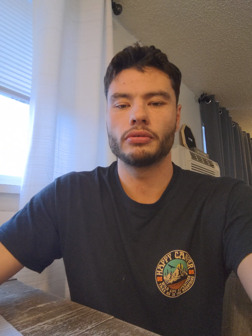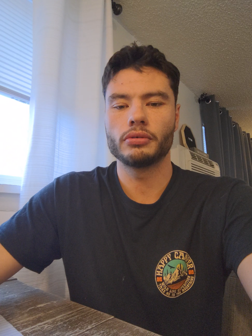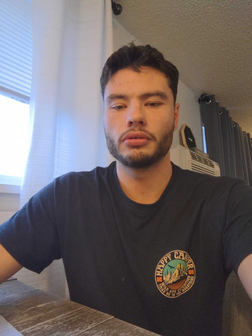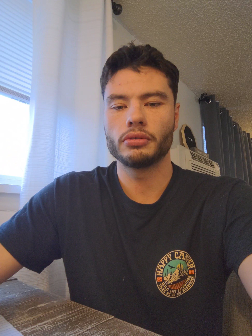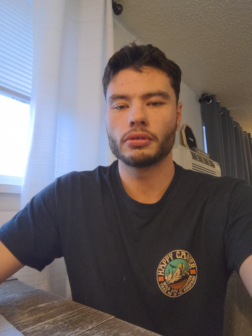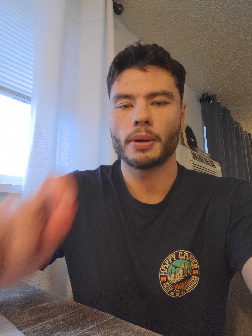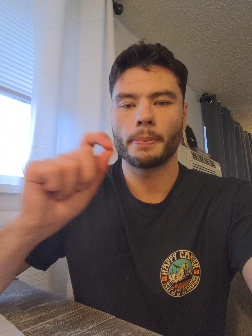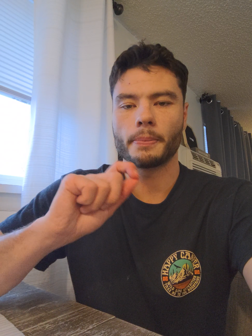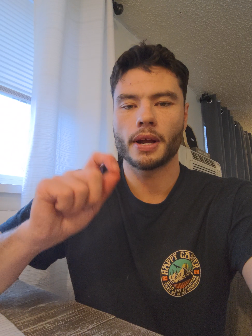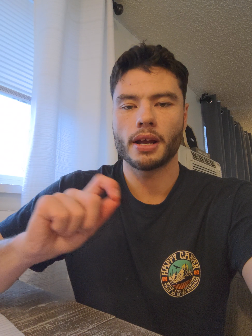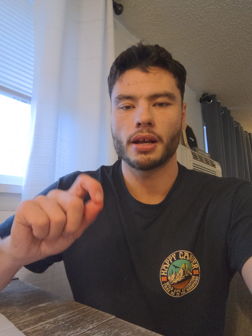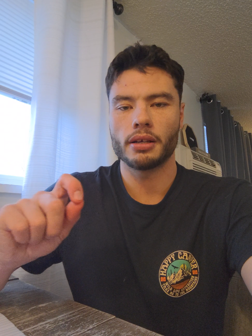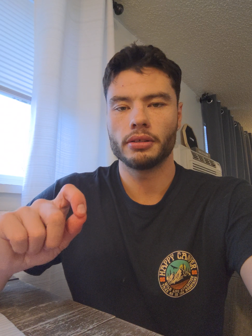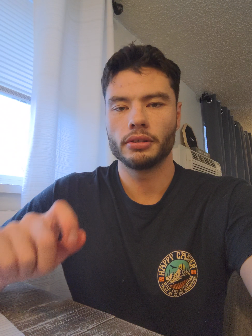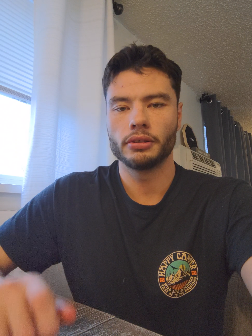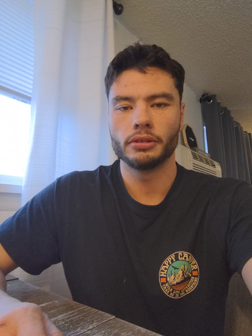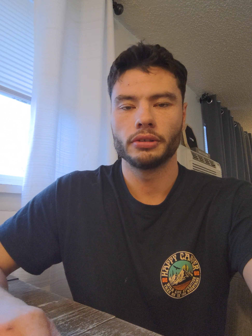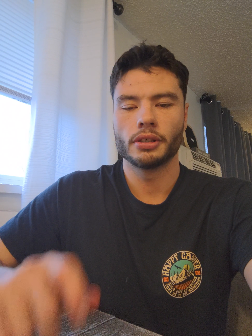pen